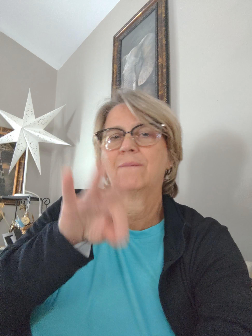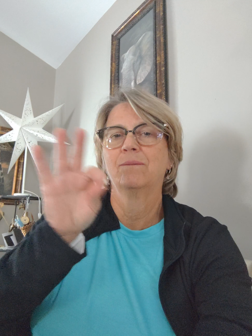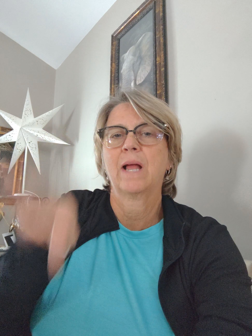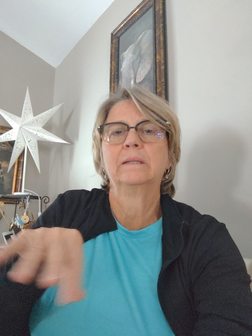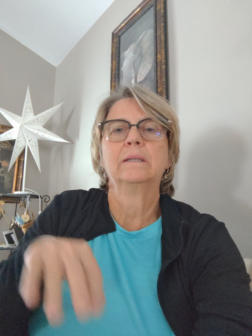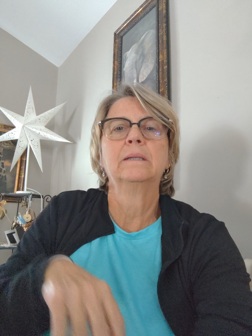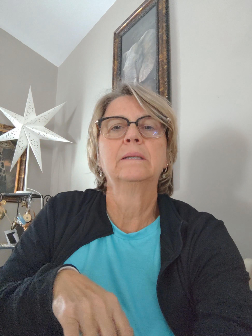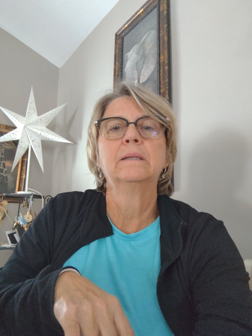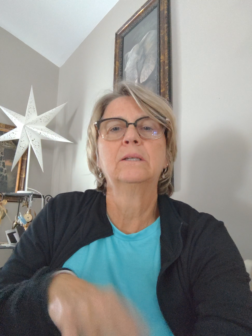french fries